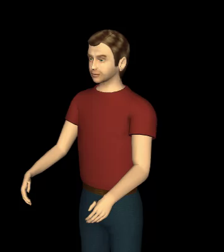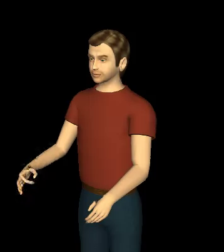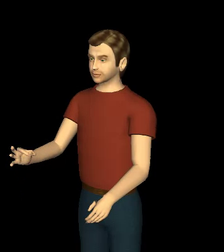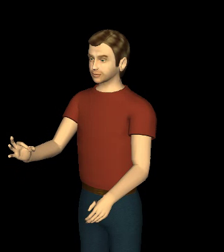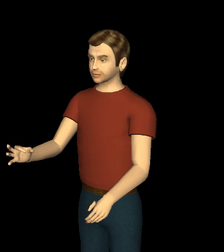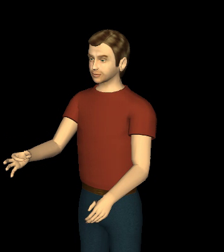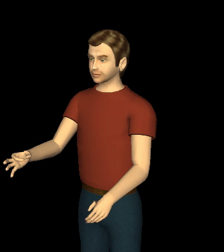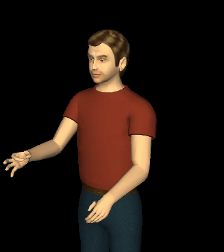نعم